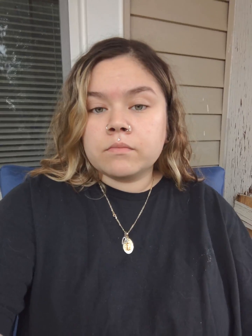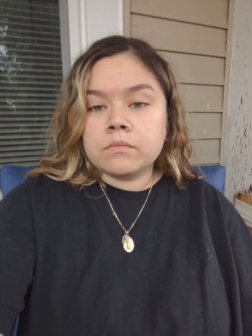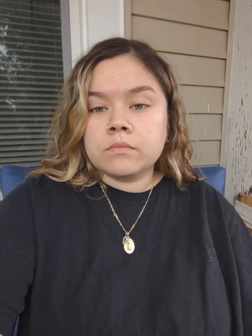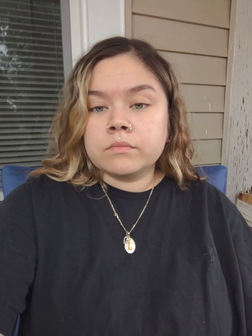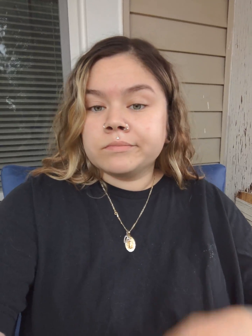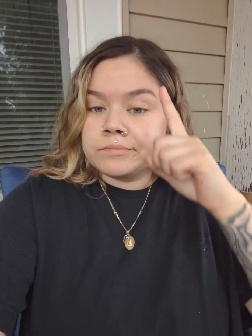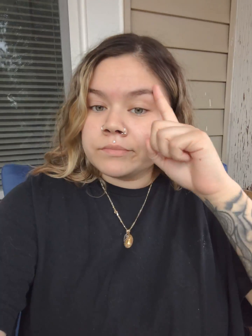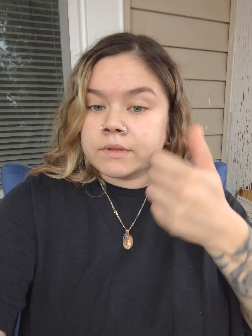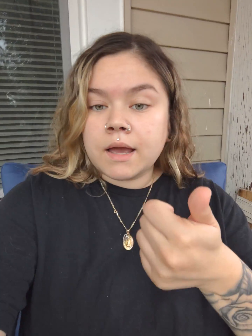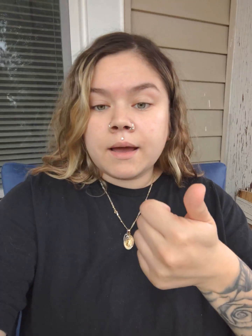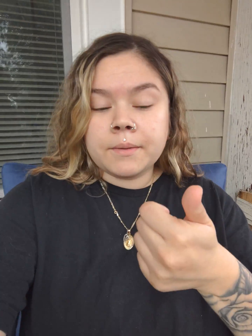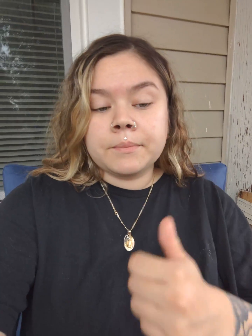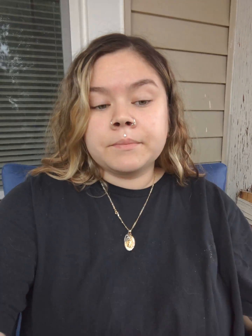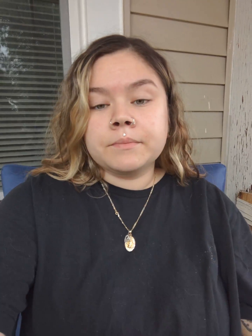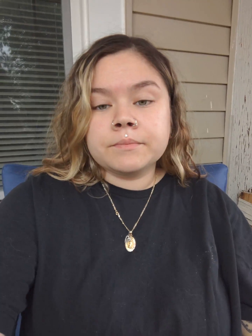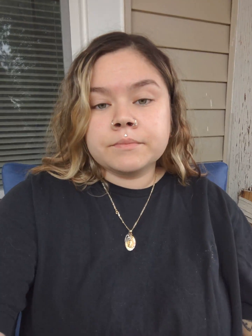dime